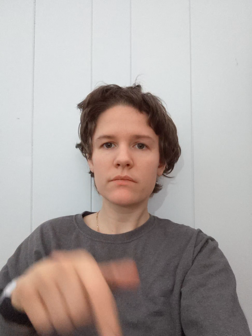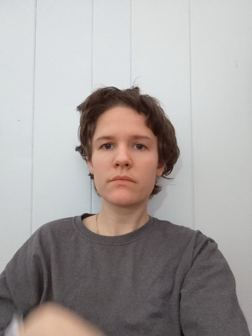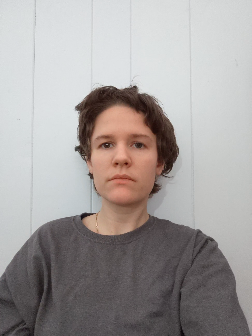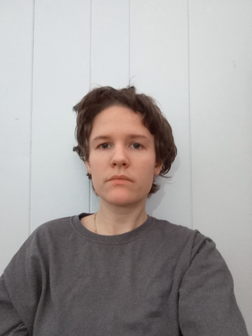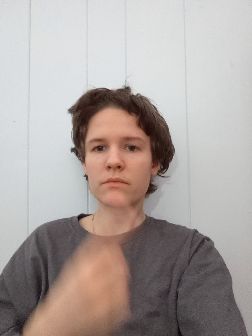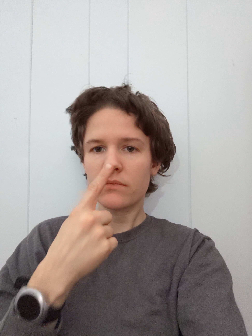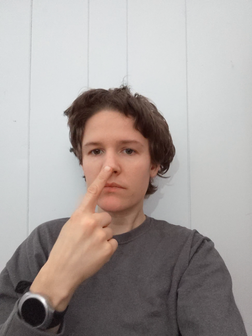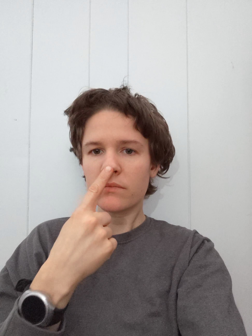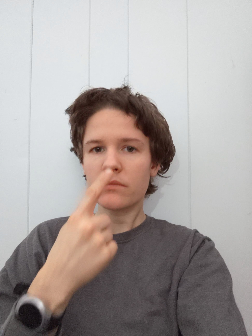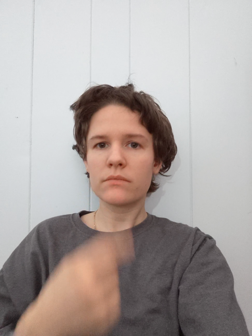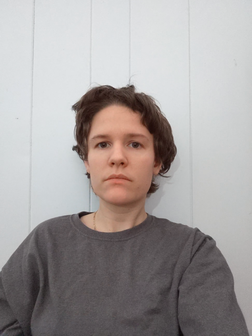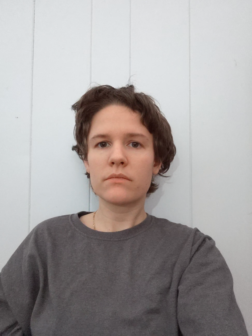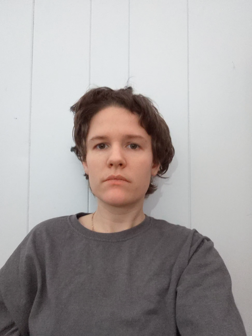nose